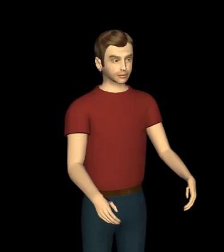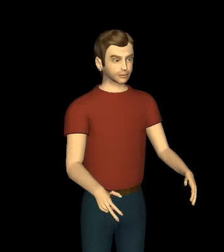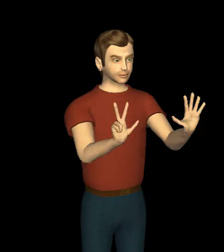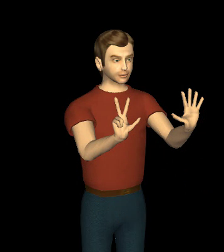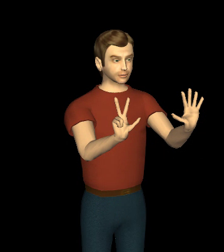8